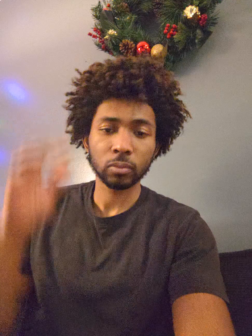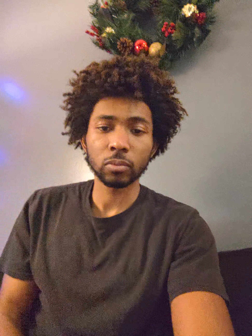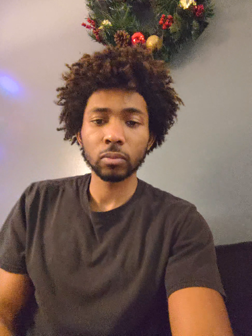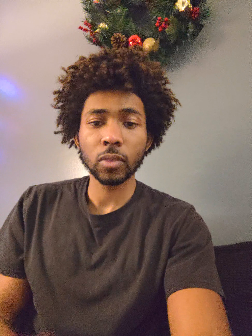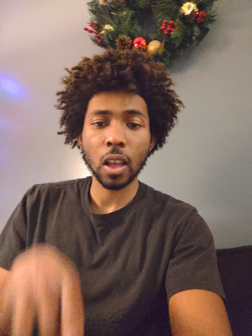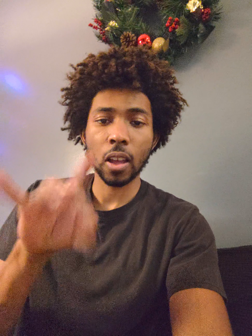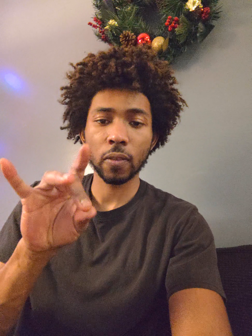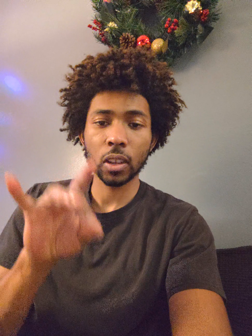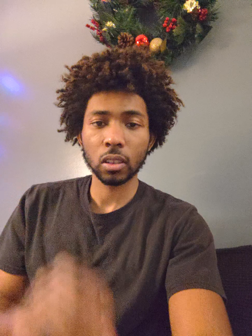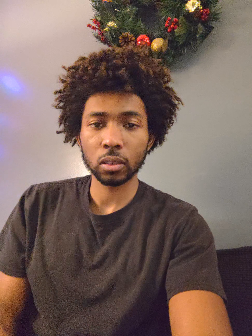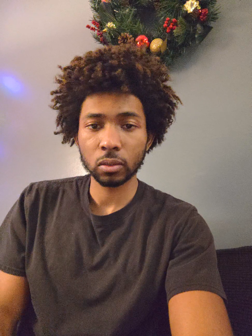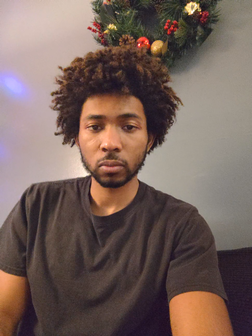find